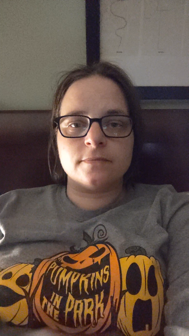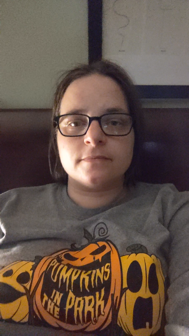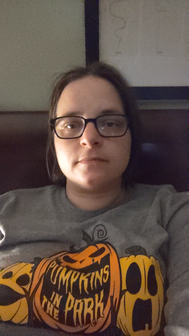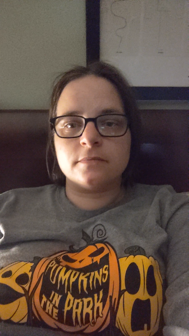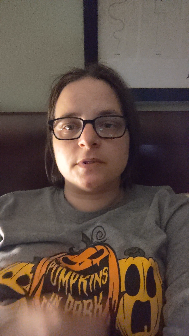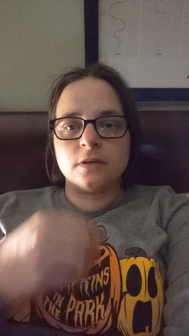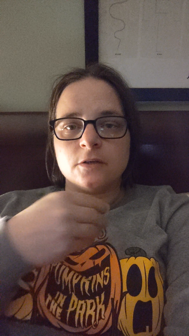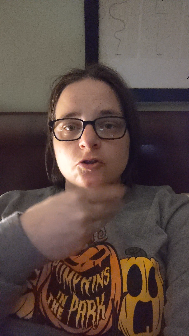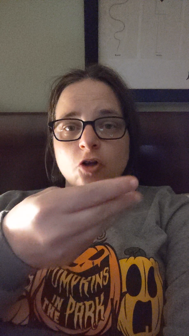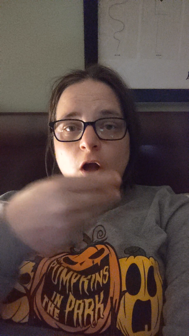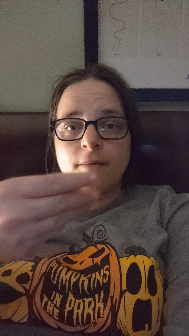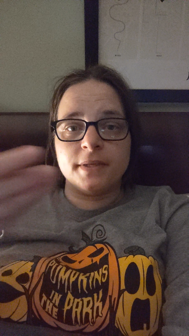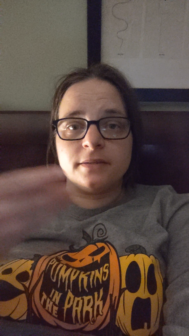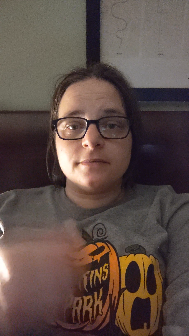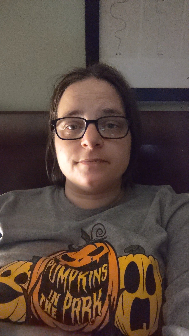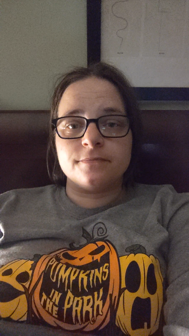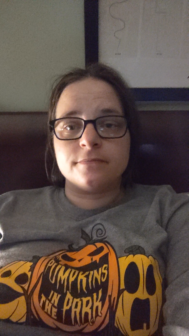shopping